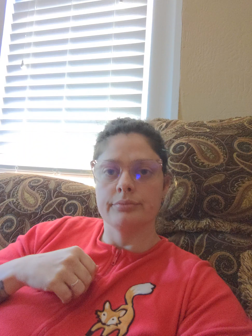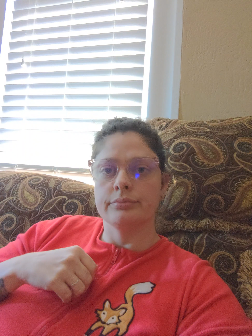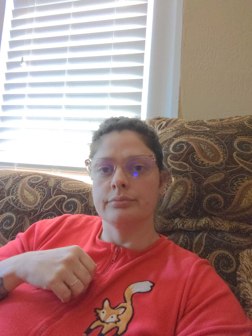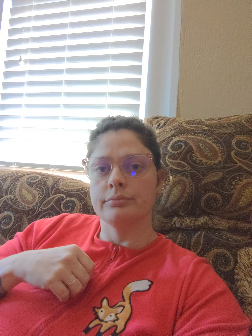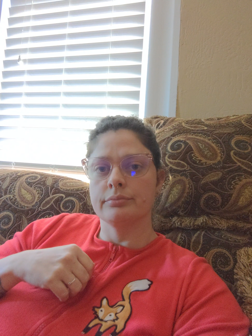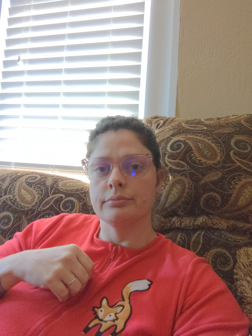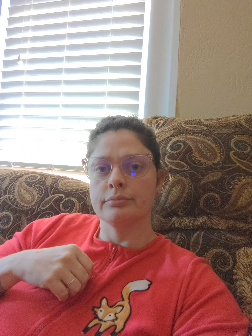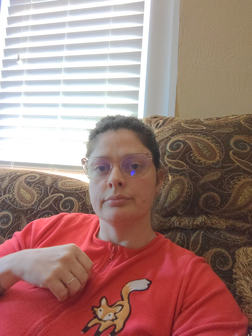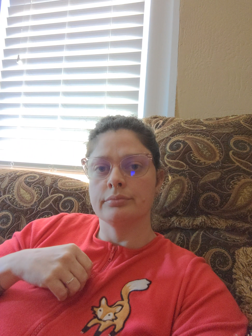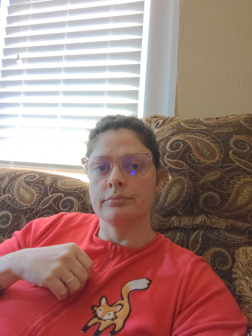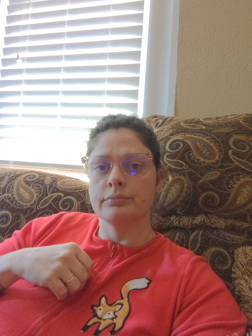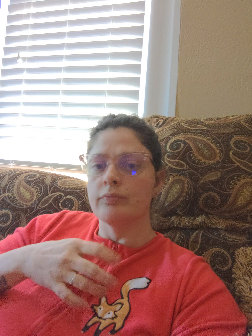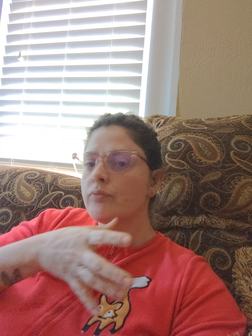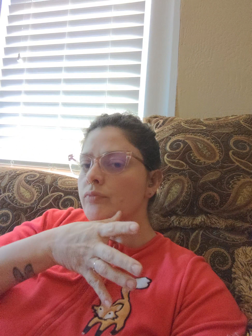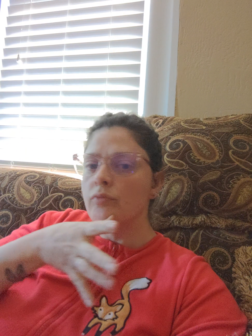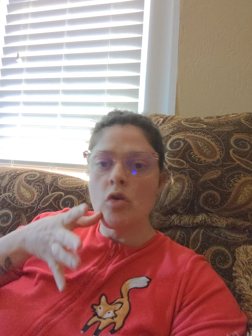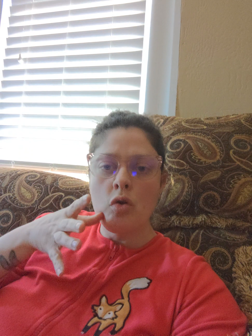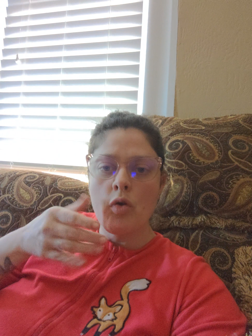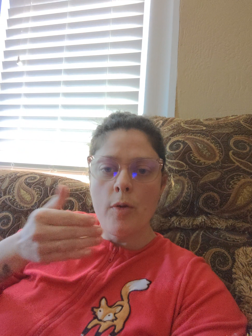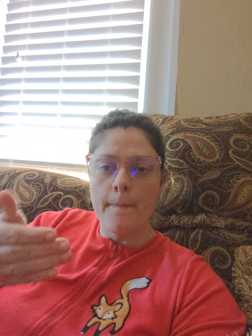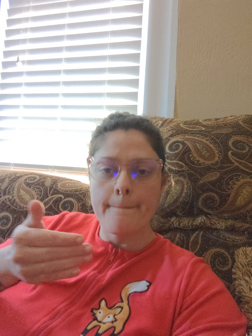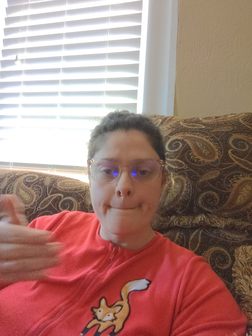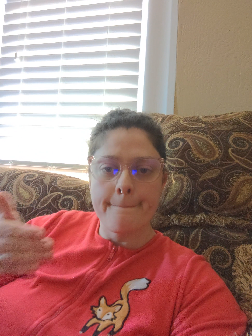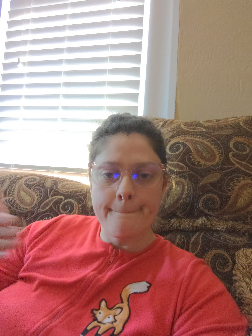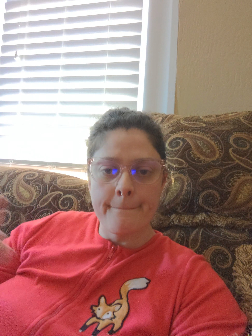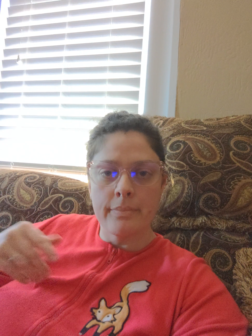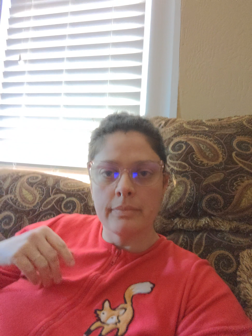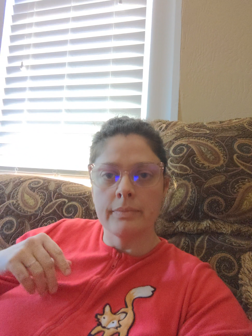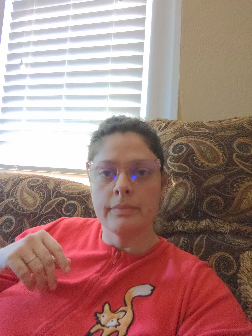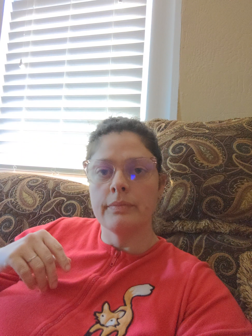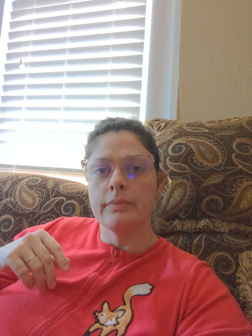farm